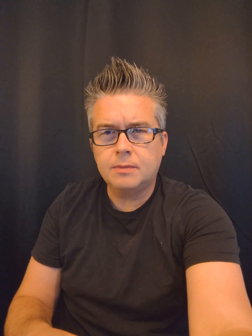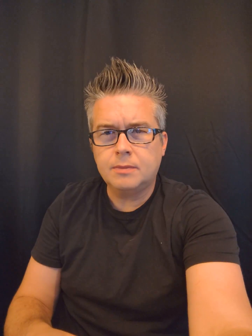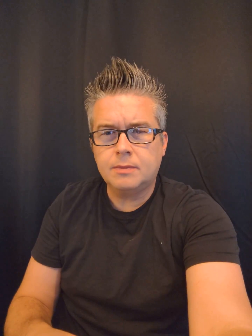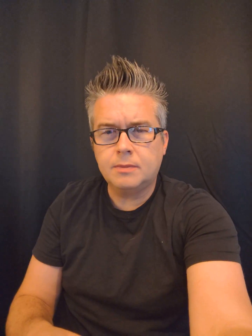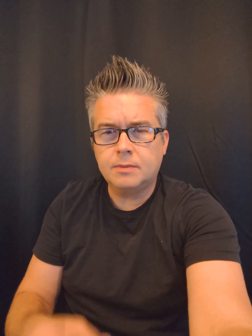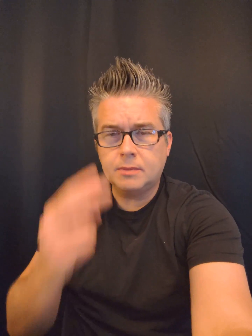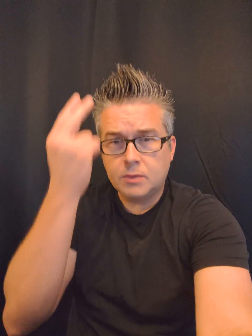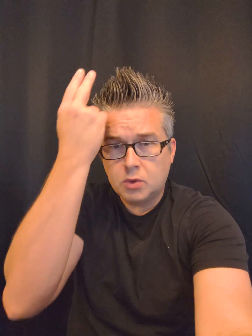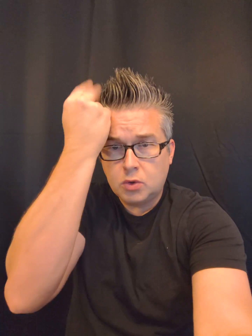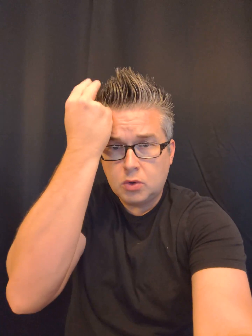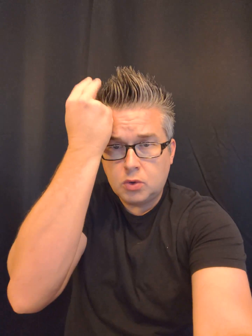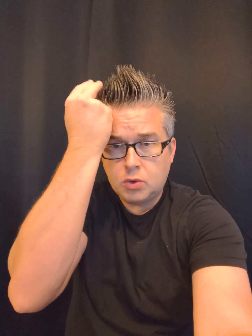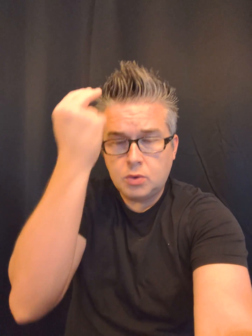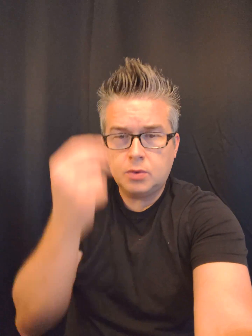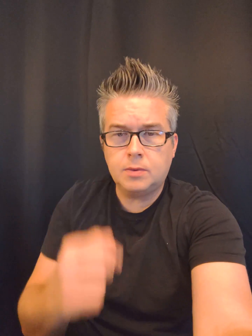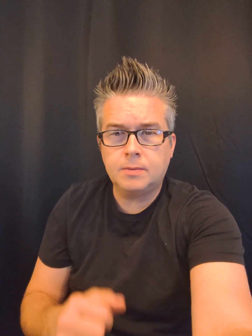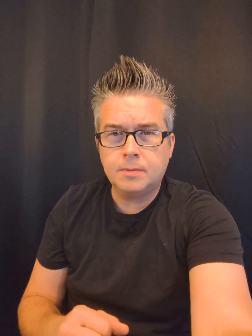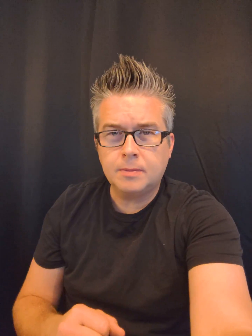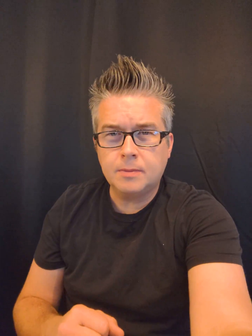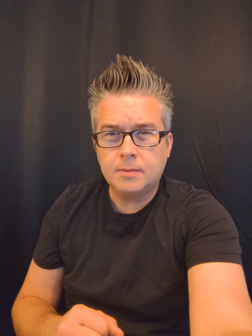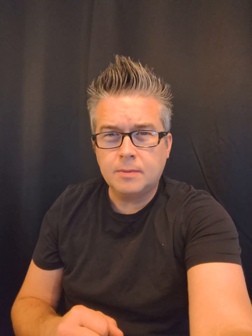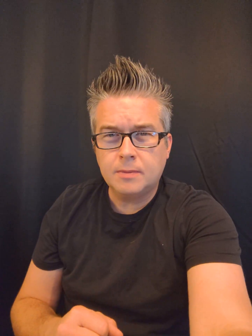rabbit